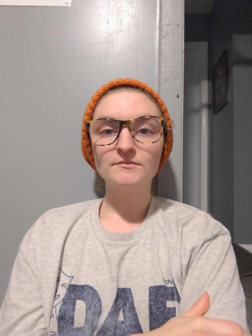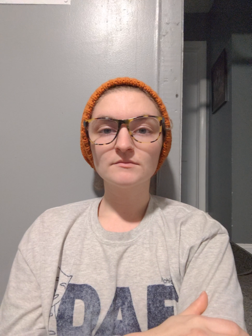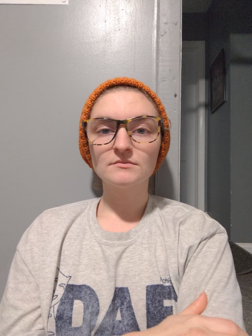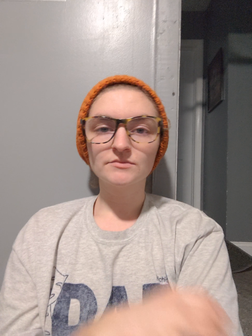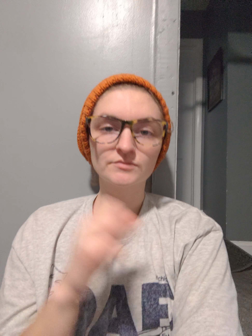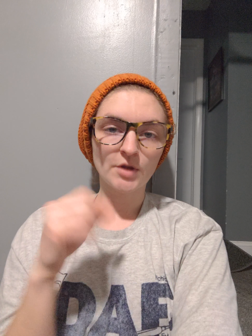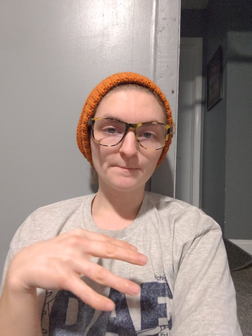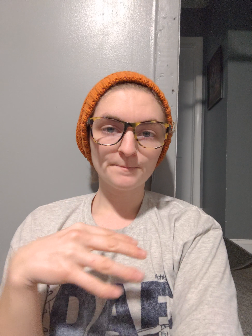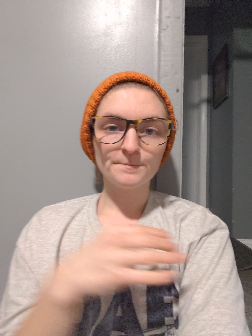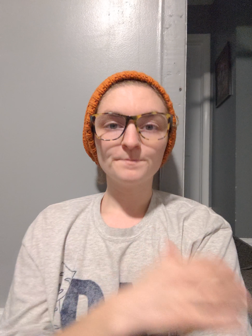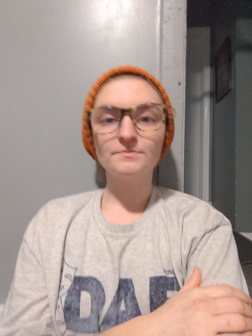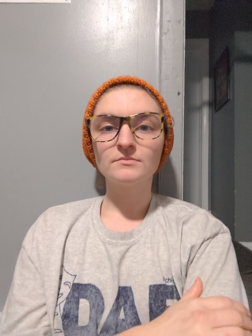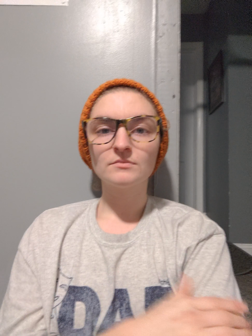drop